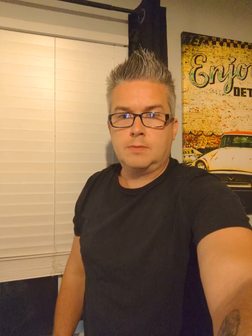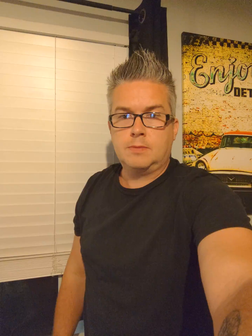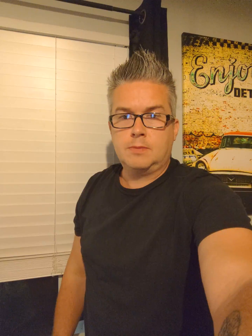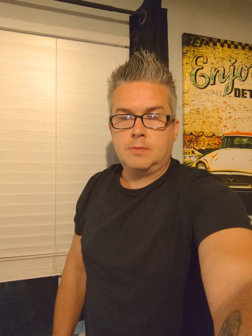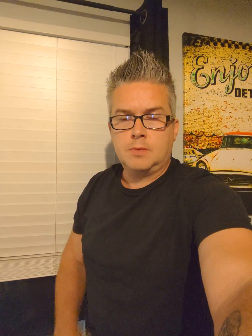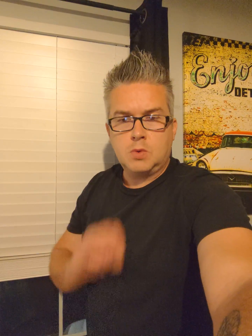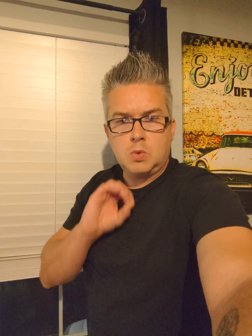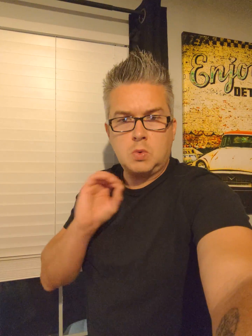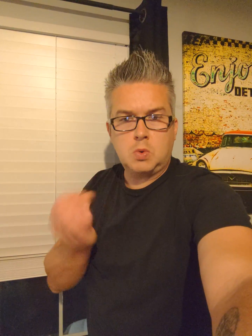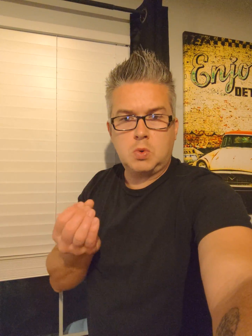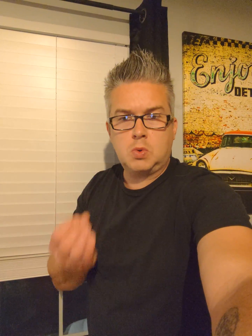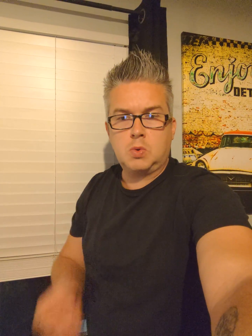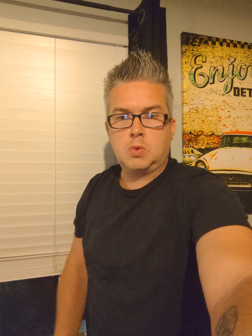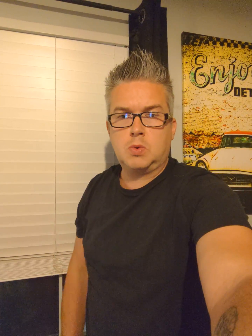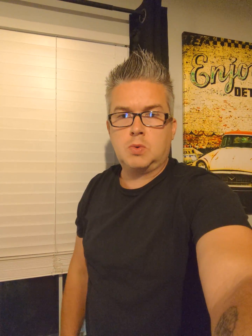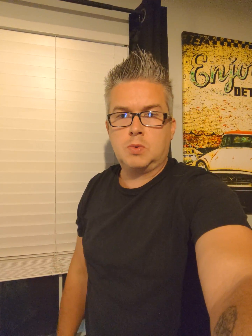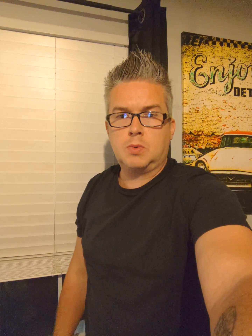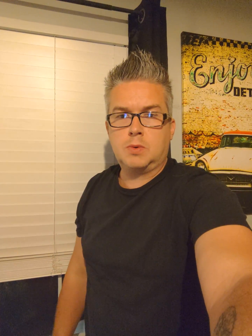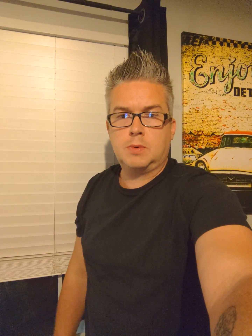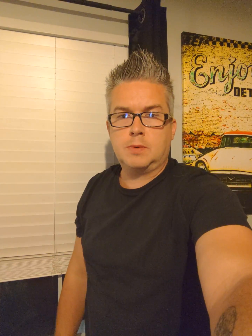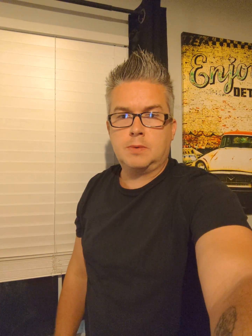none